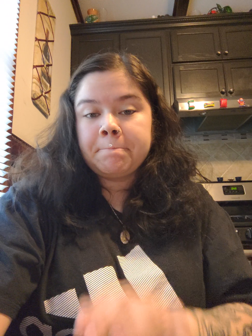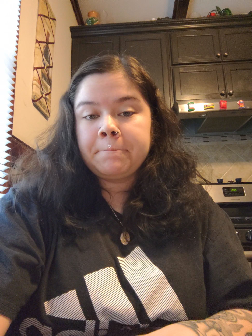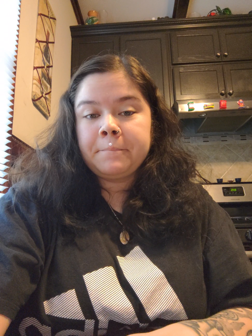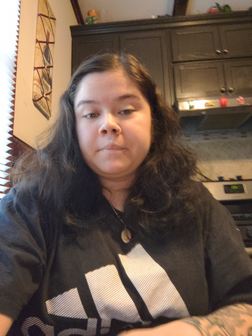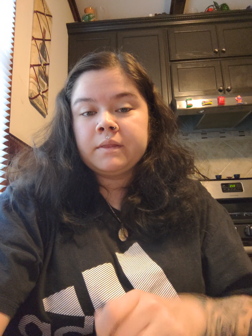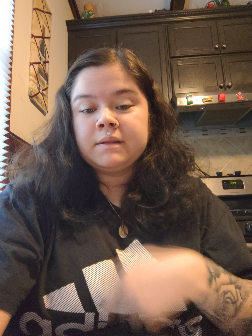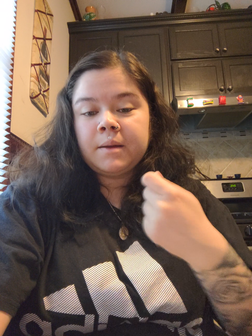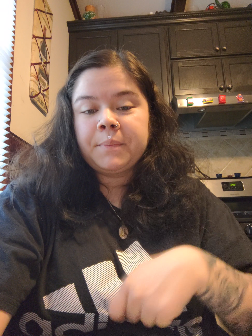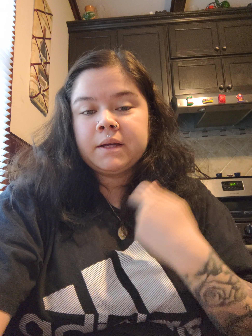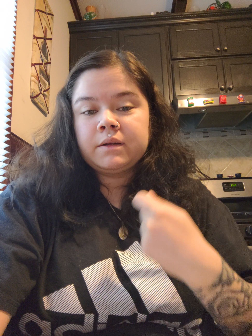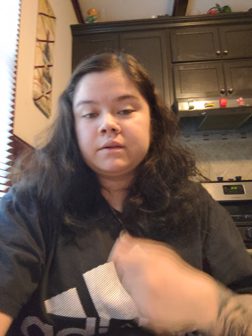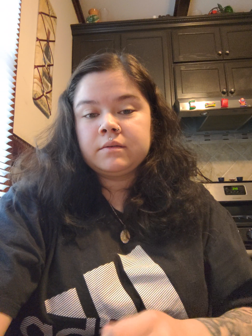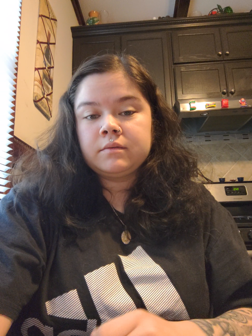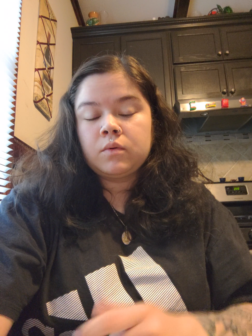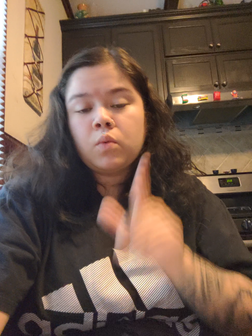zipper